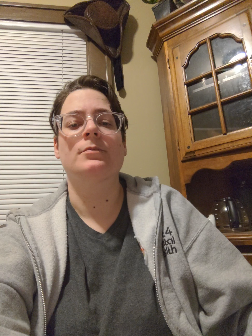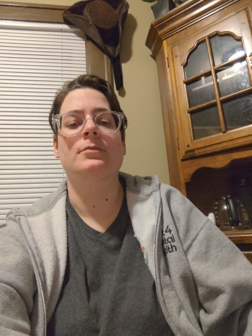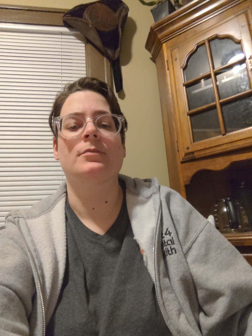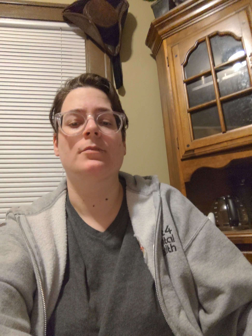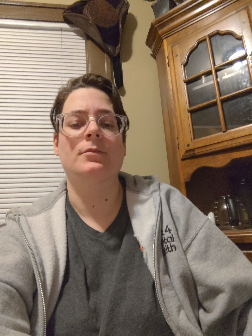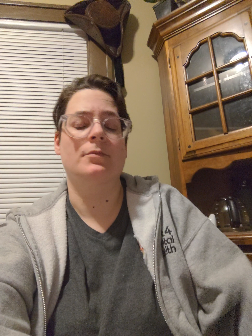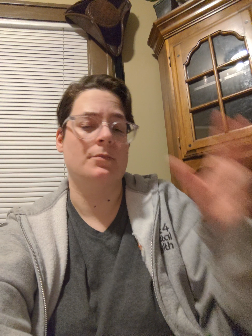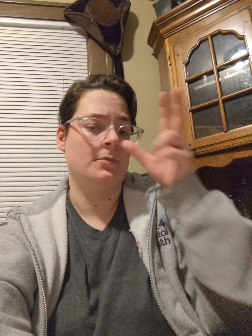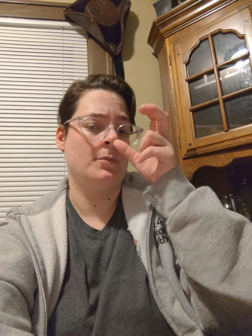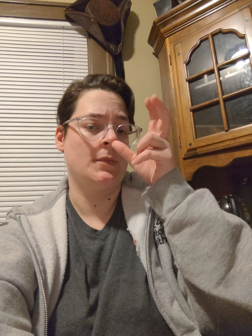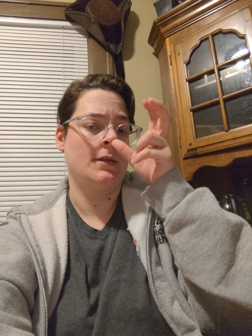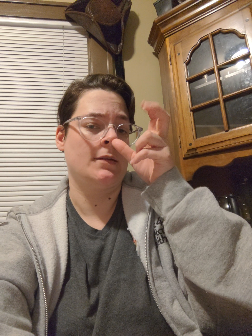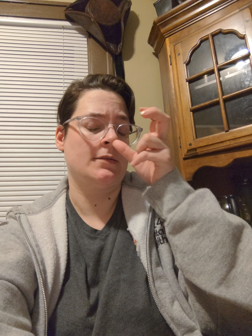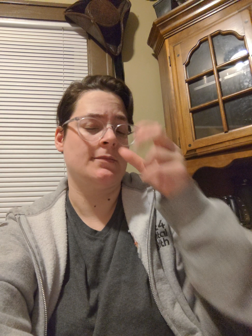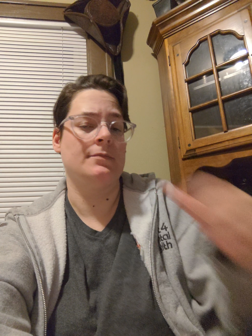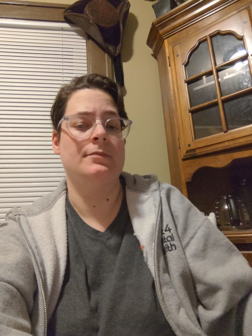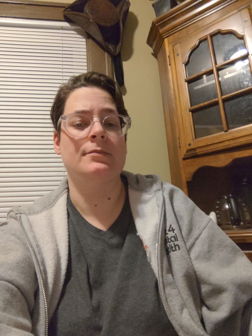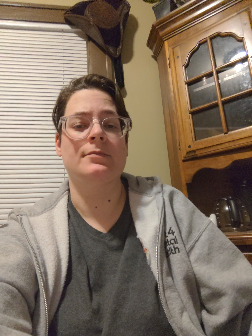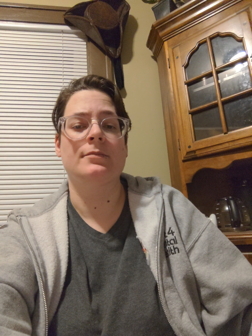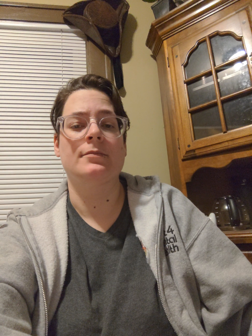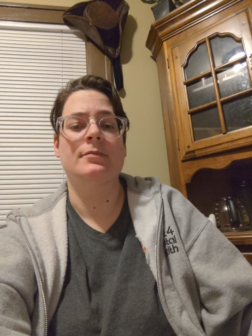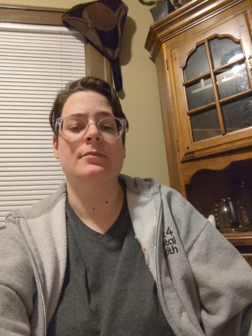bug